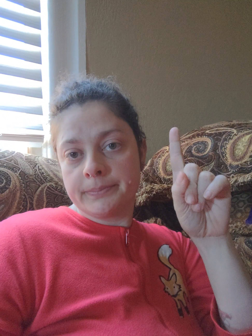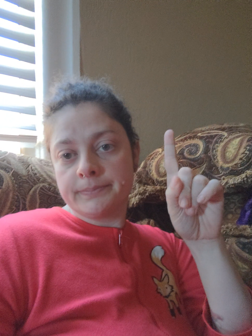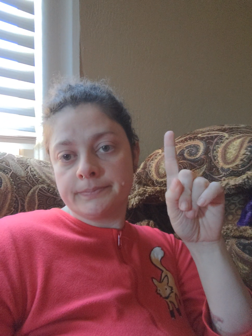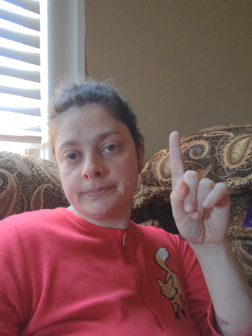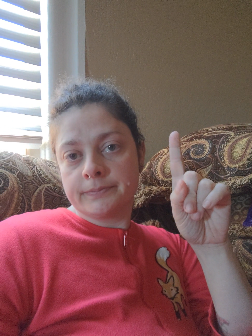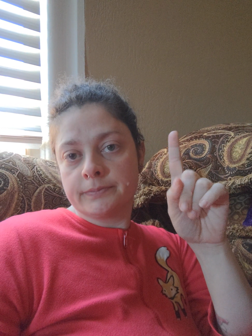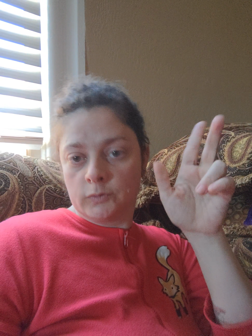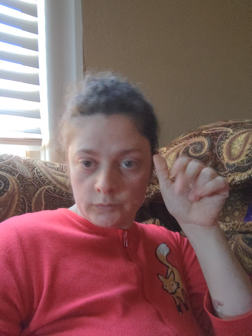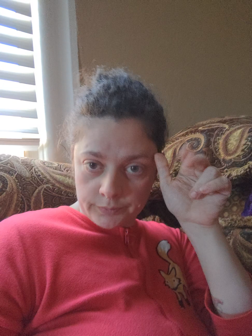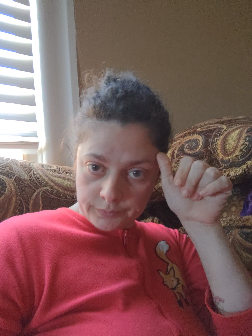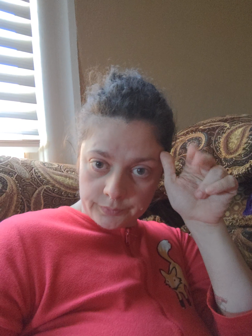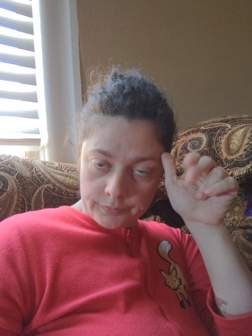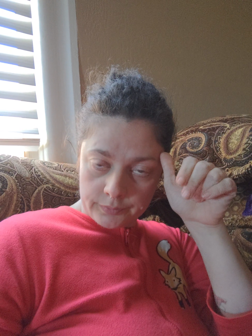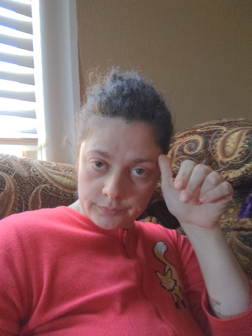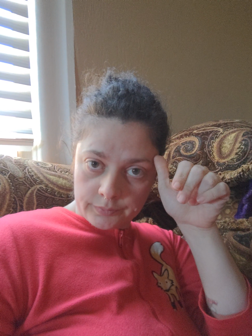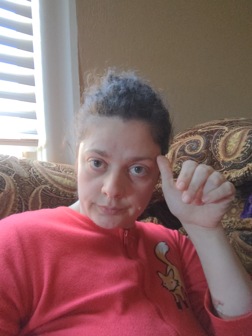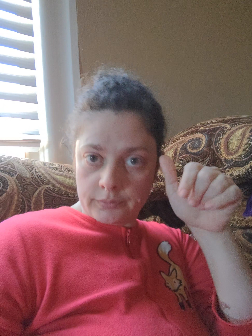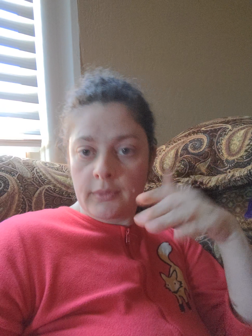horse